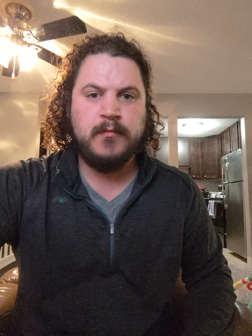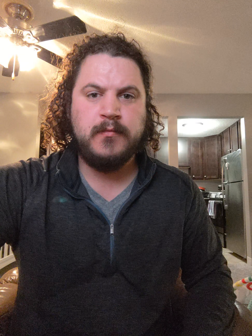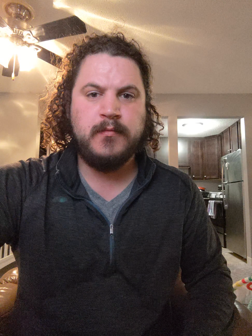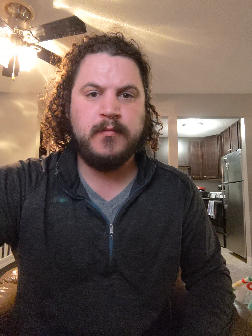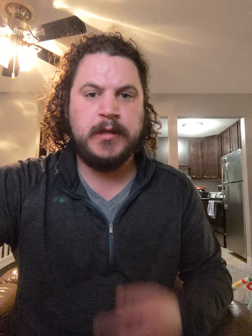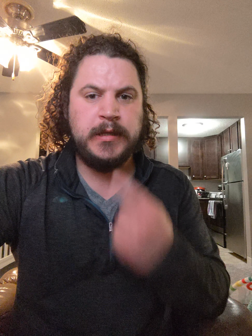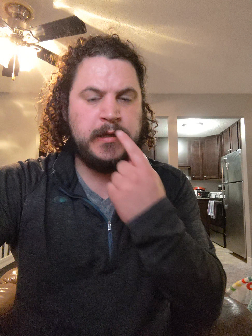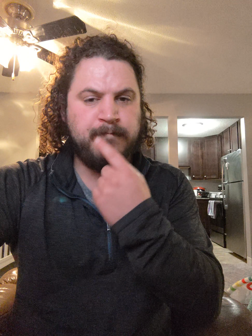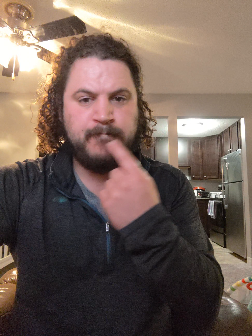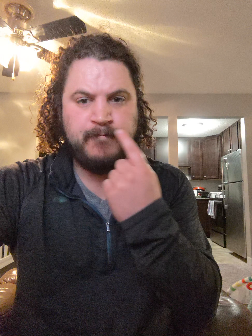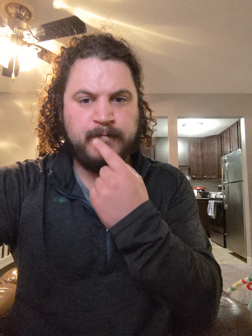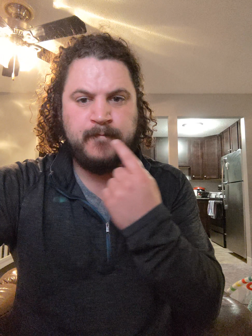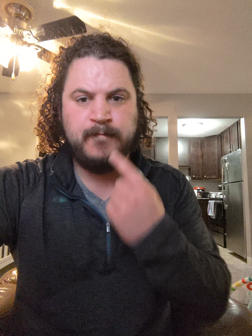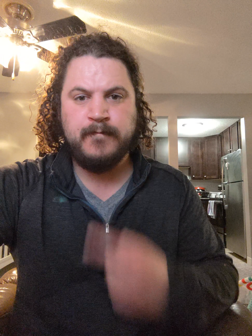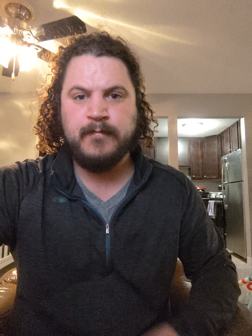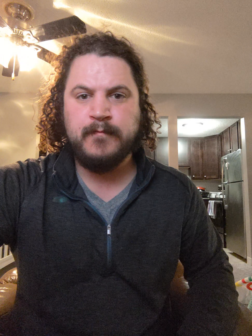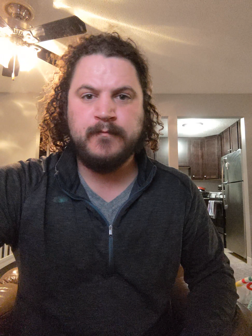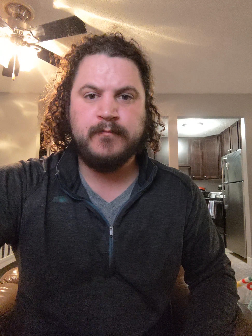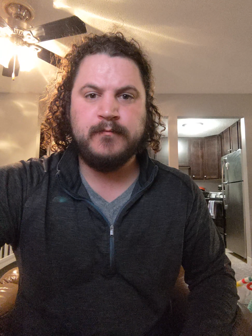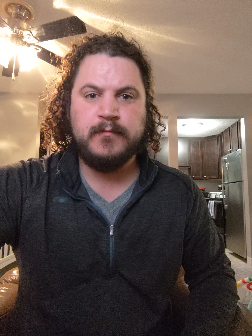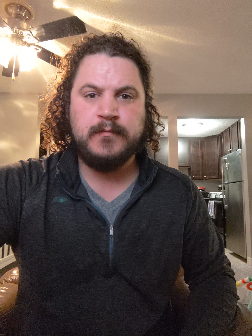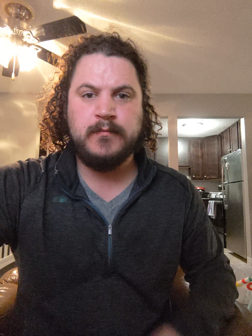lips